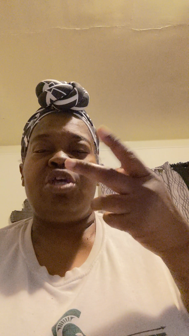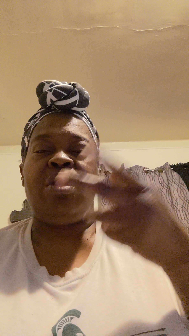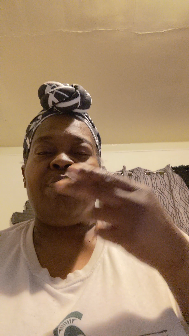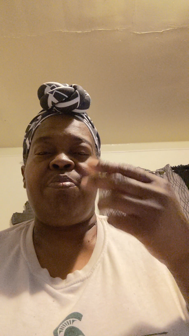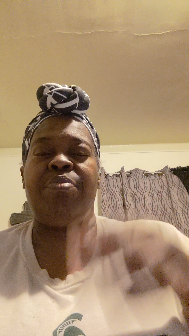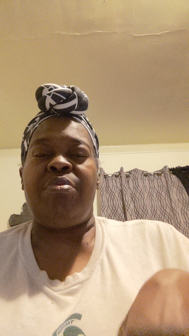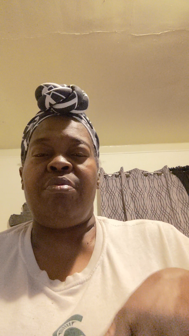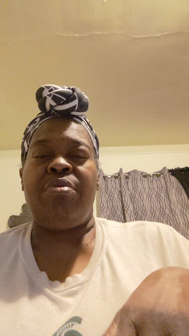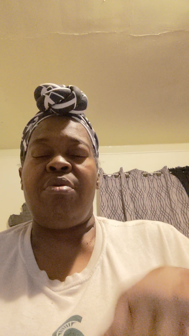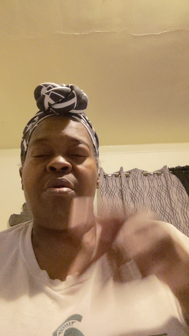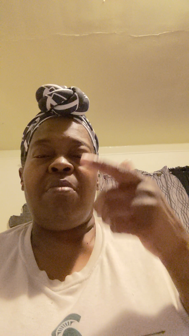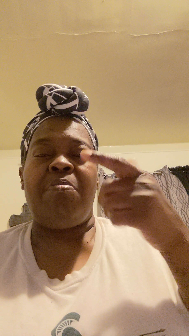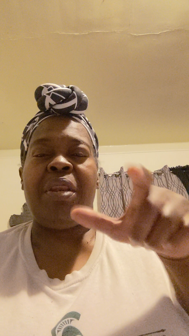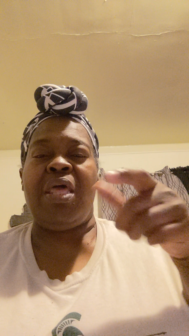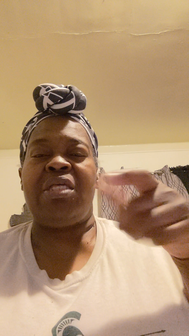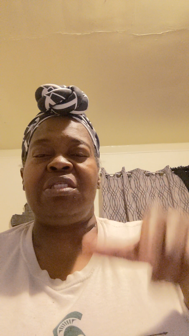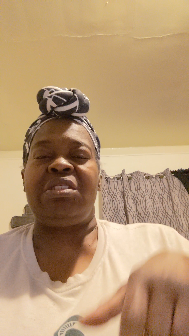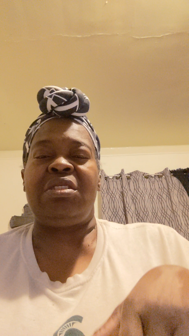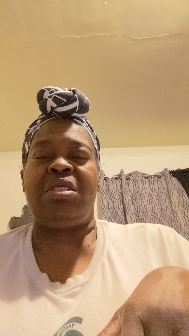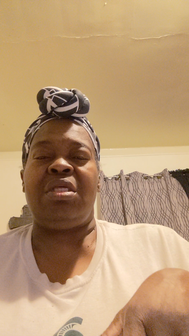plate